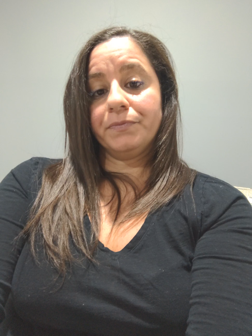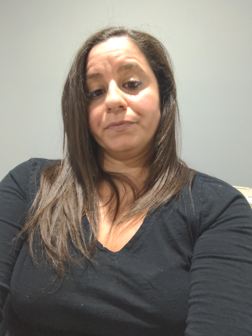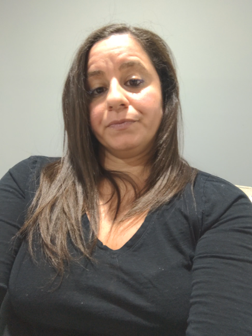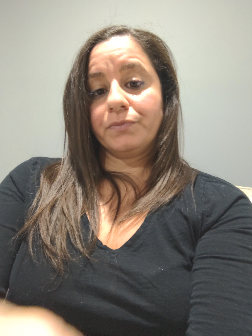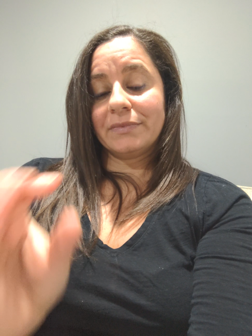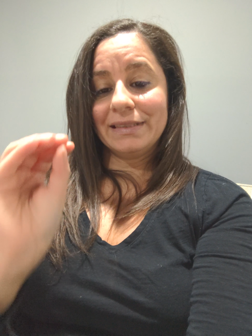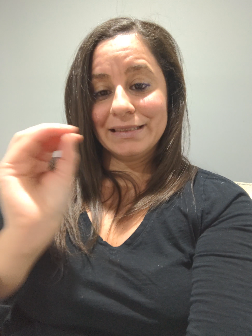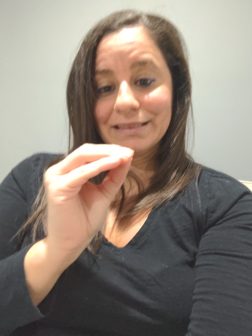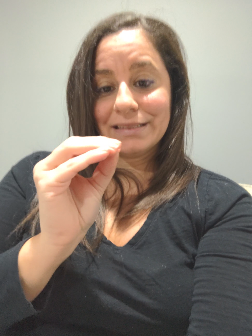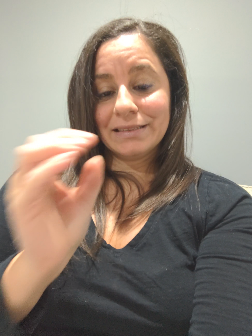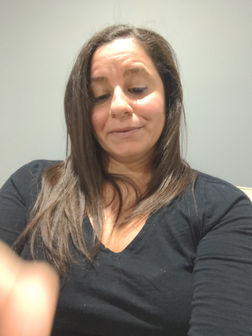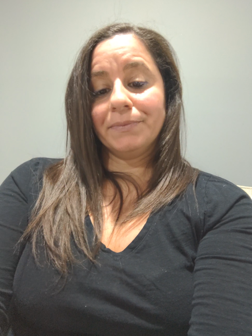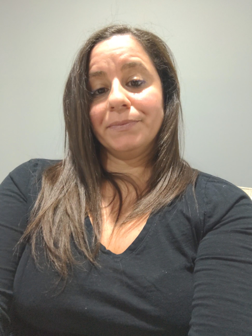kiss